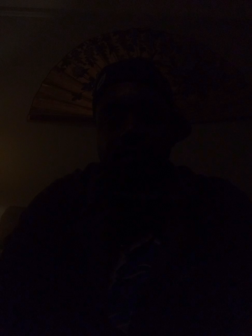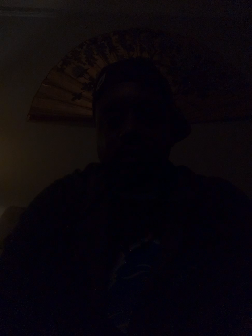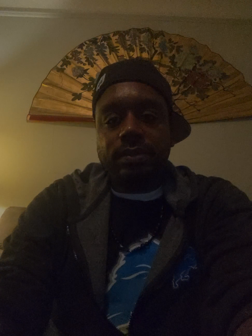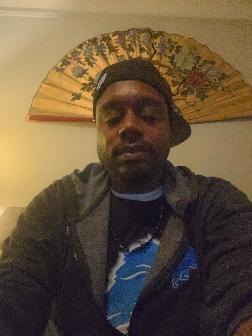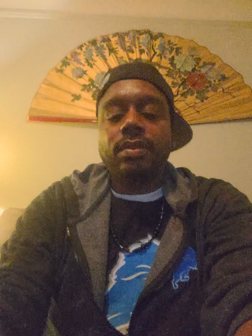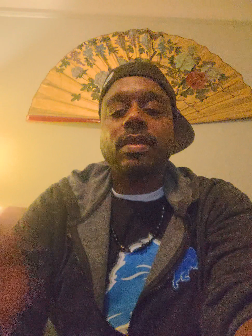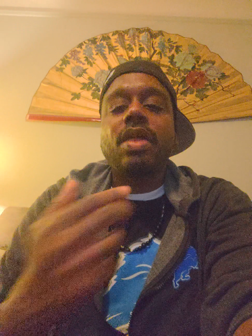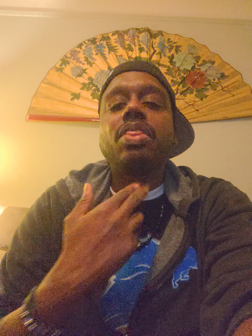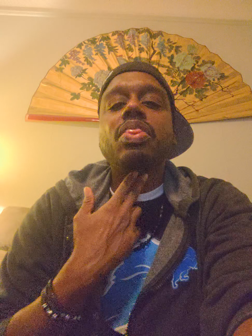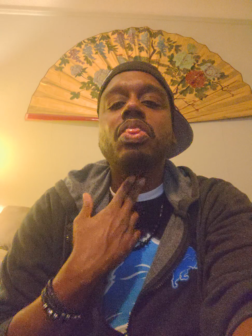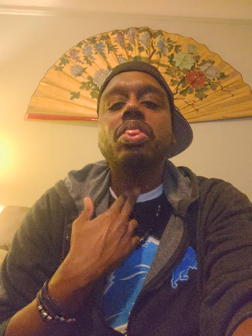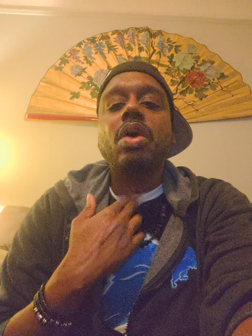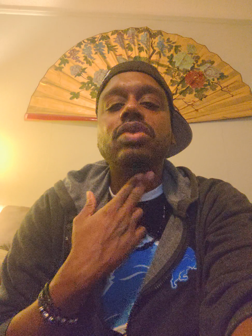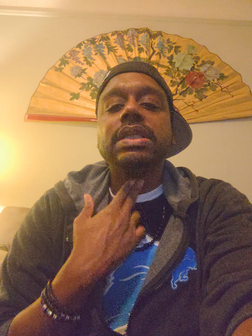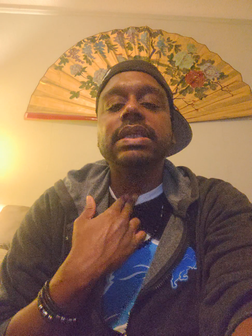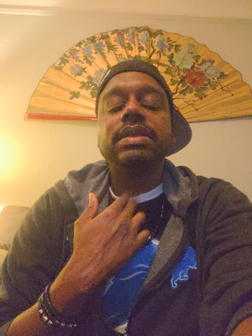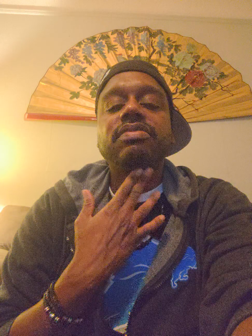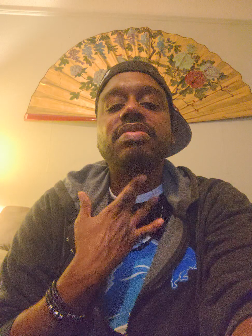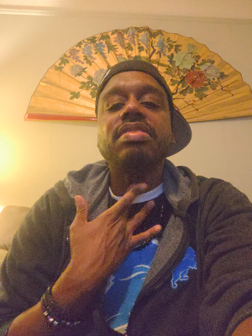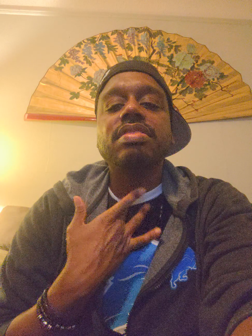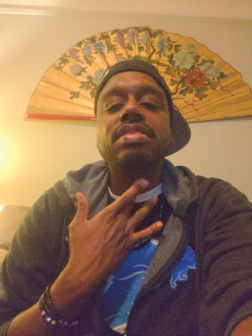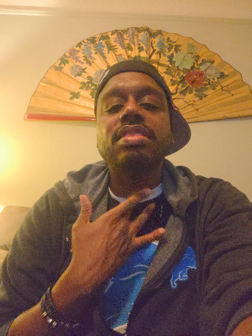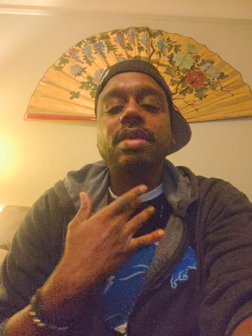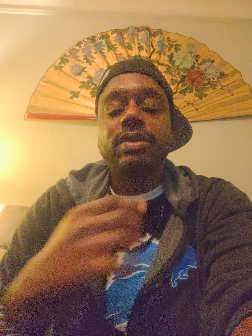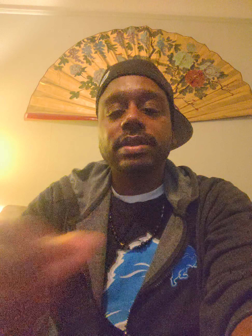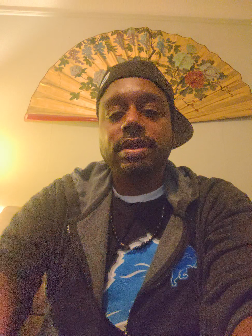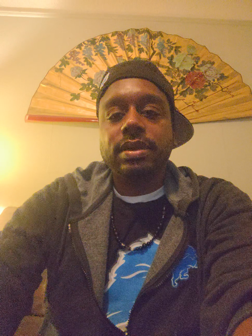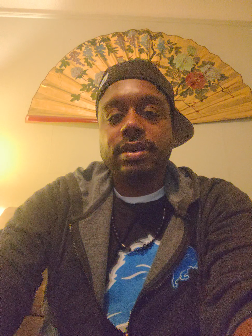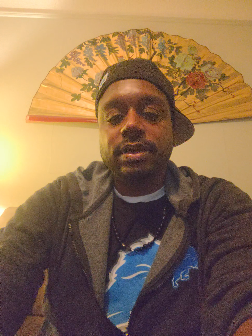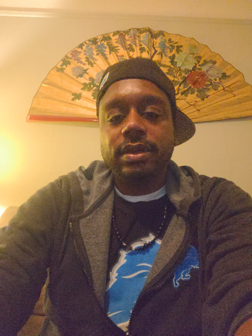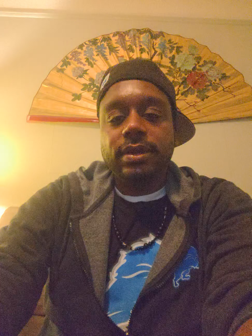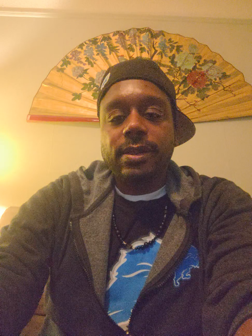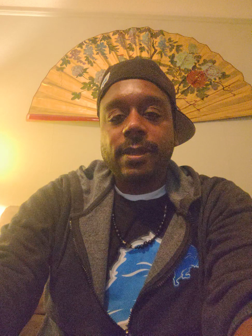thirsty